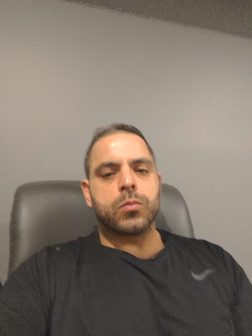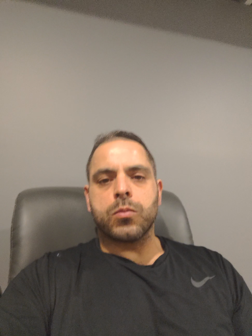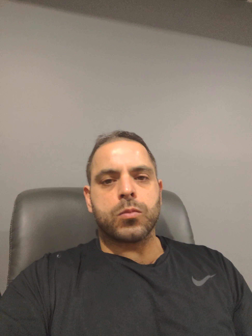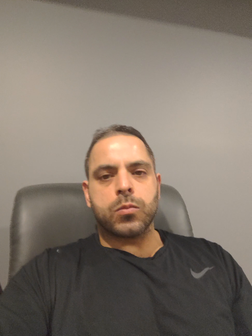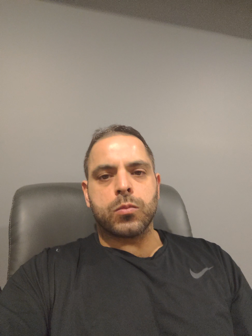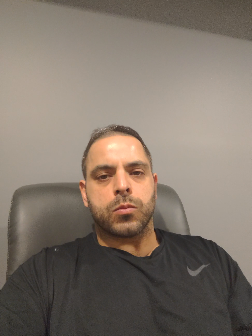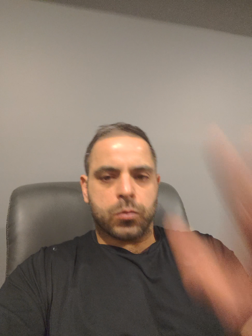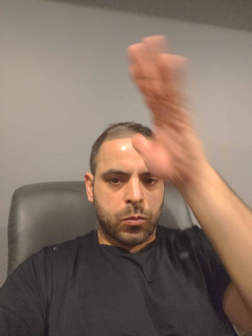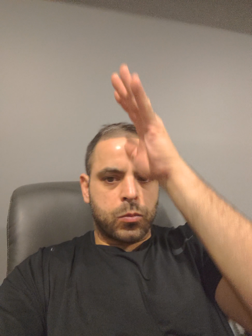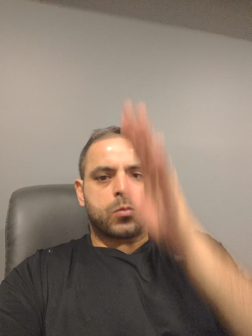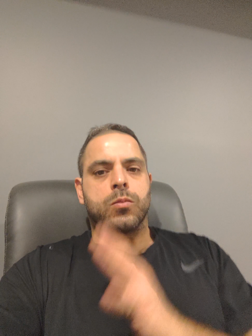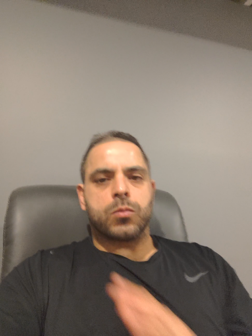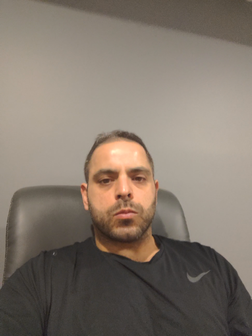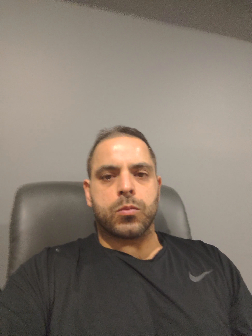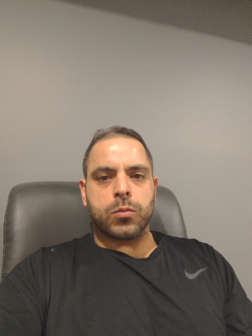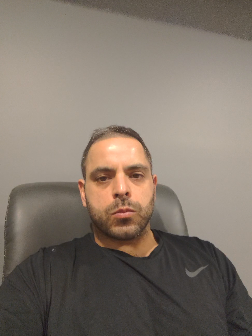man